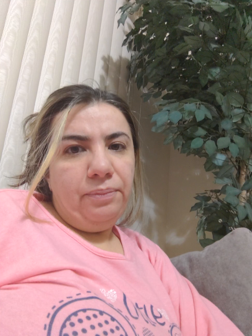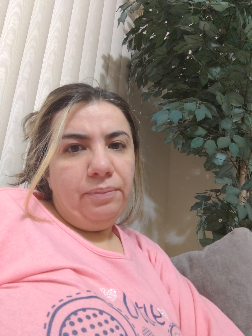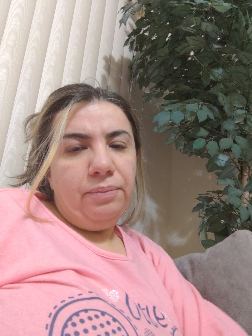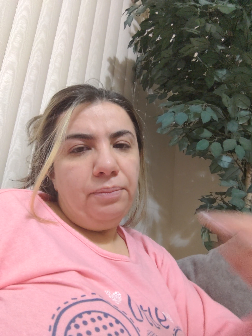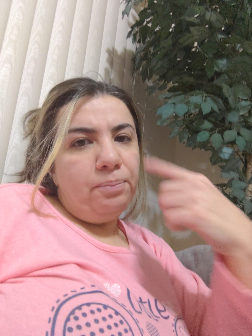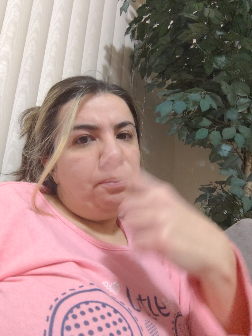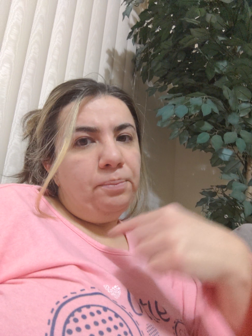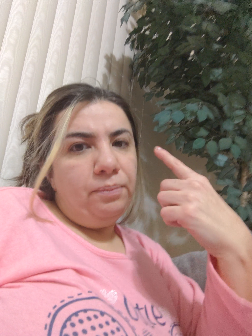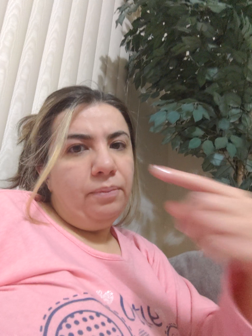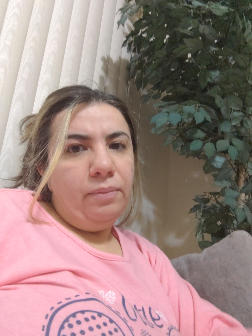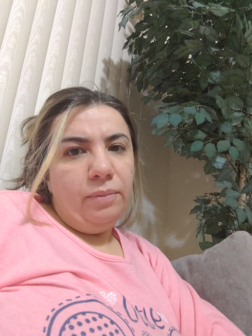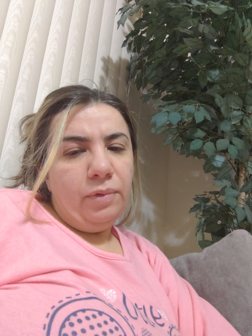mouth